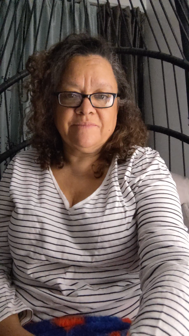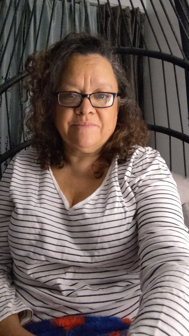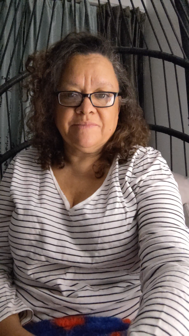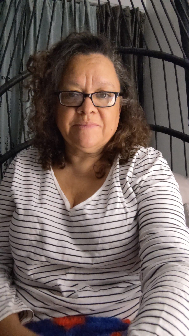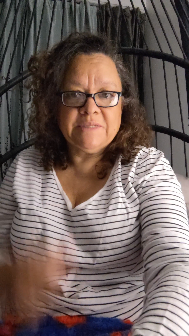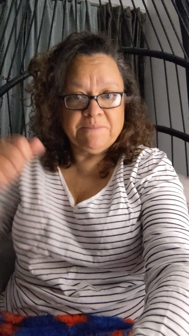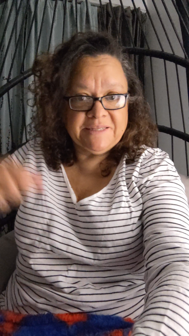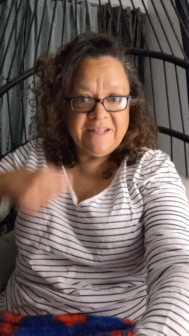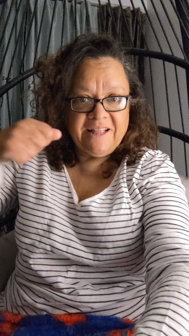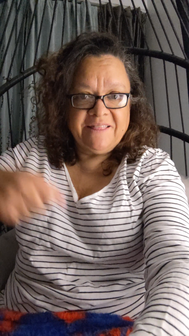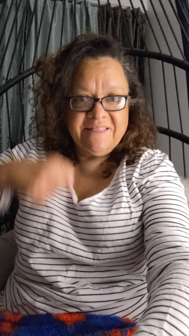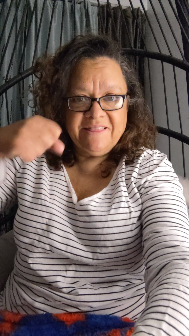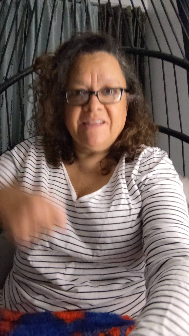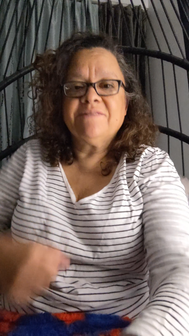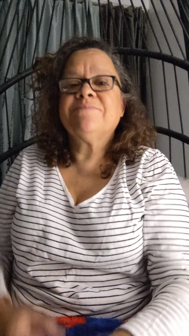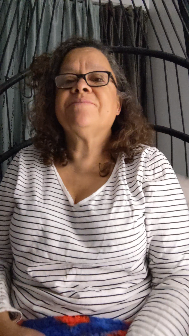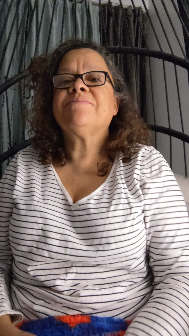bicycle